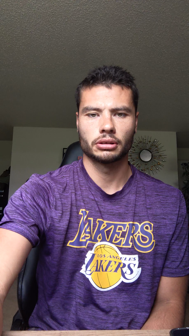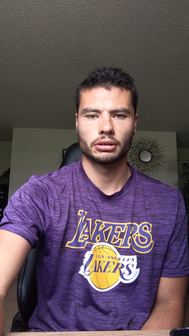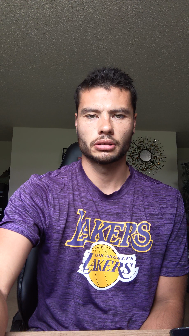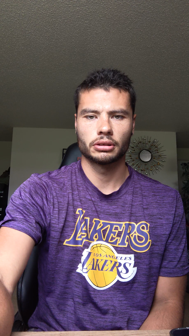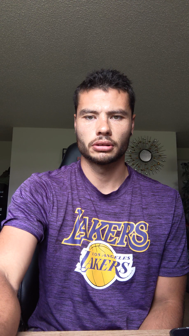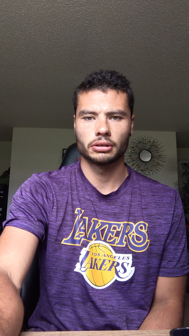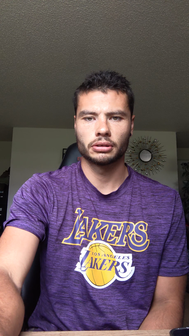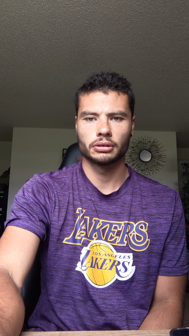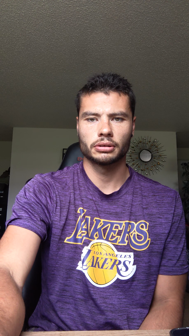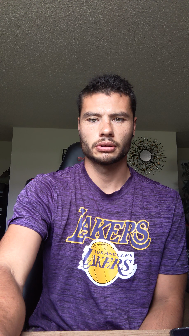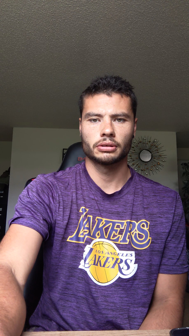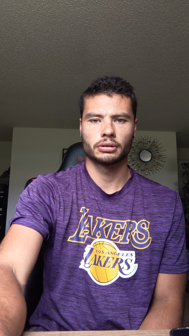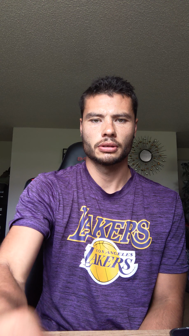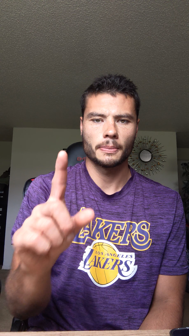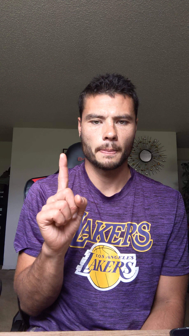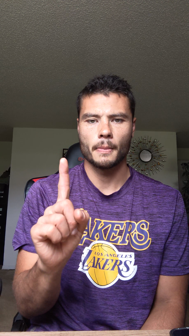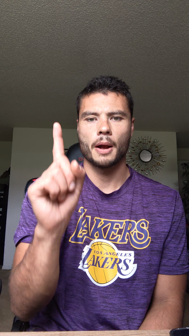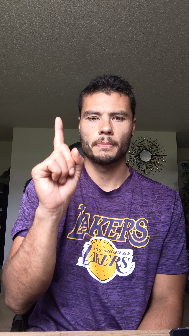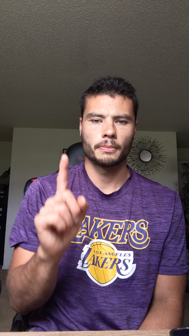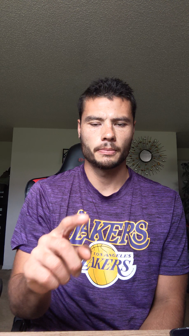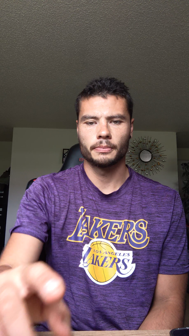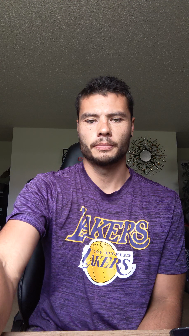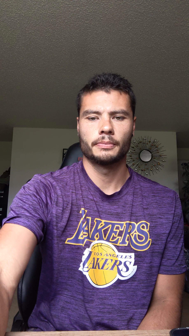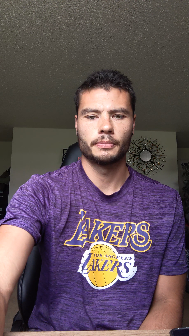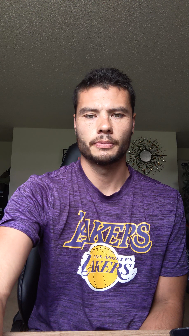bump